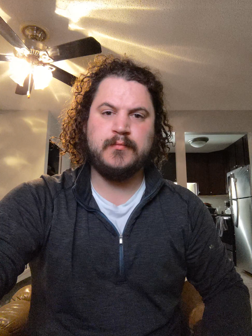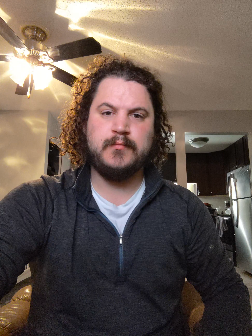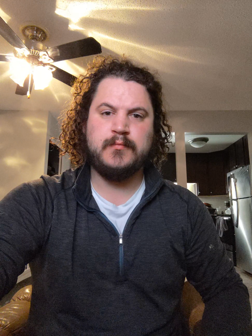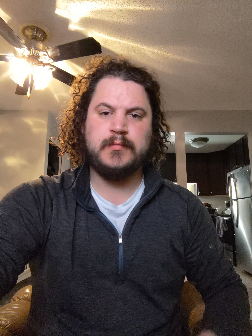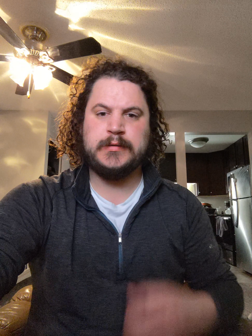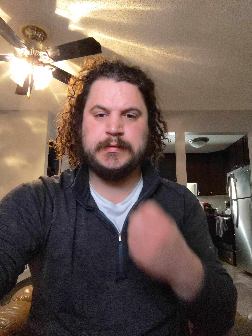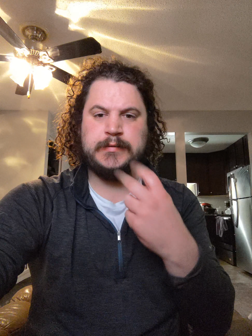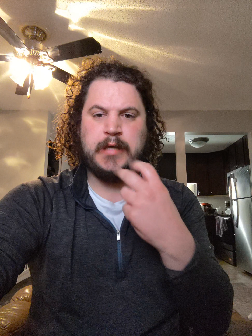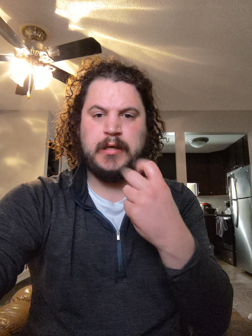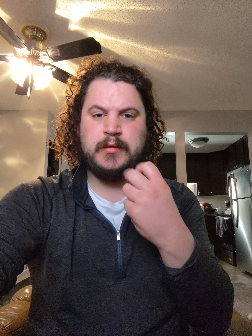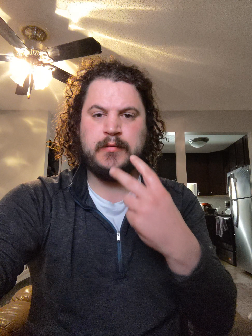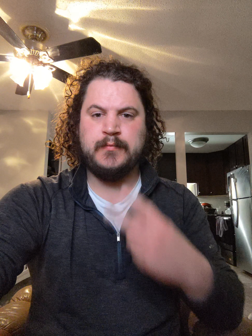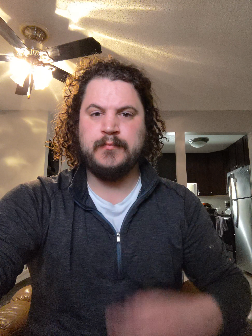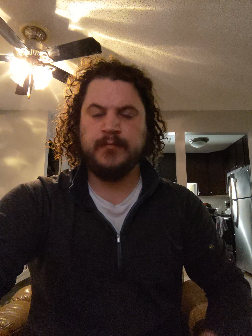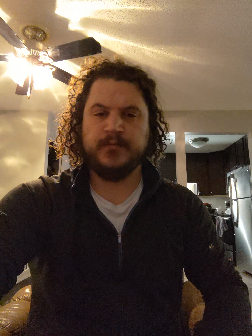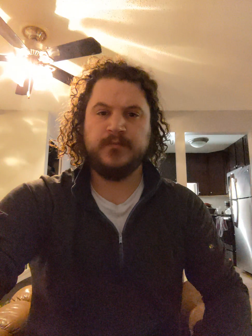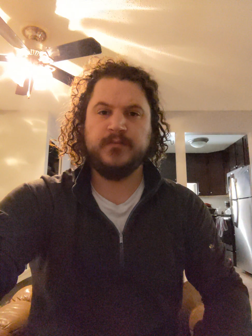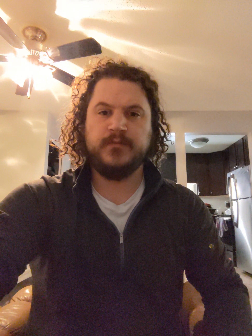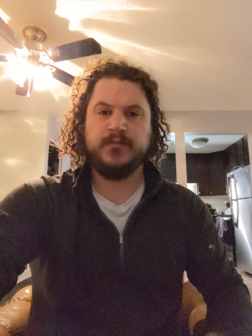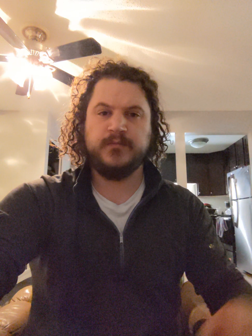snack